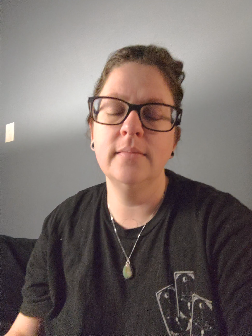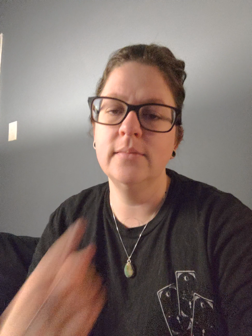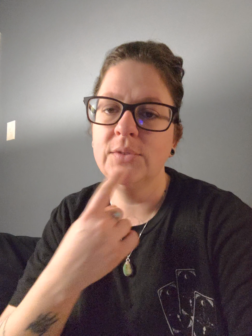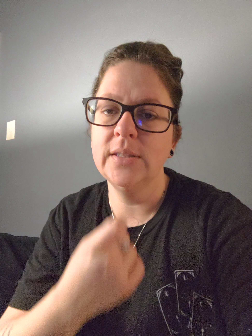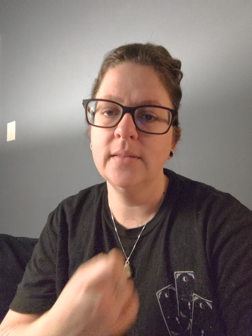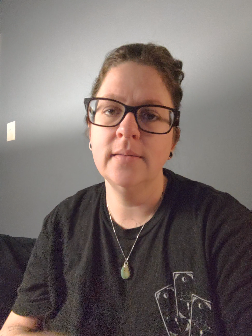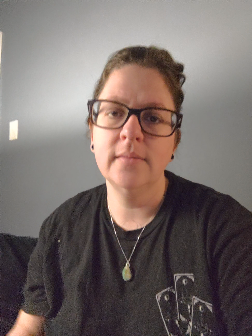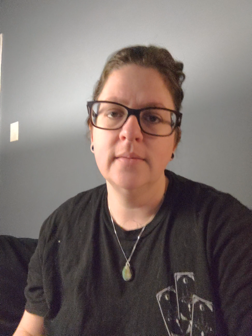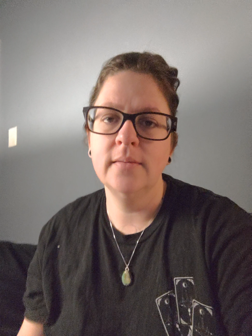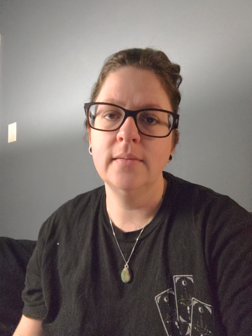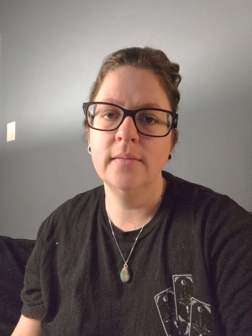red